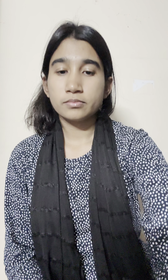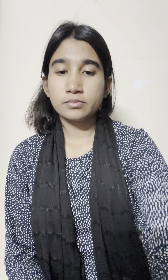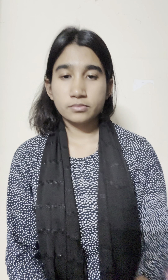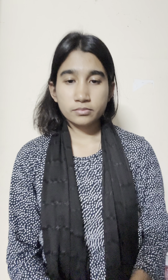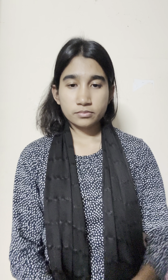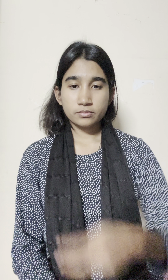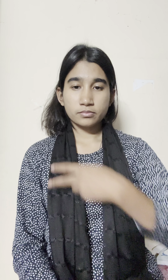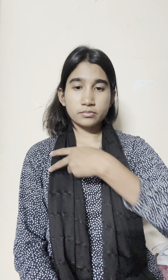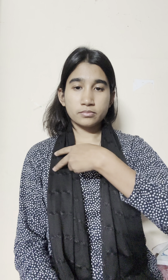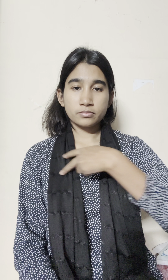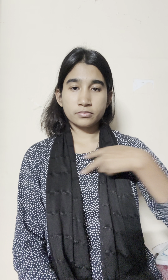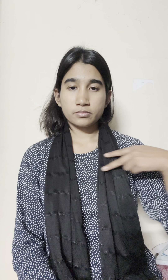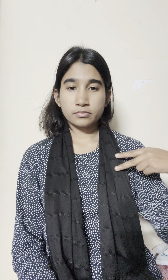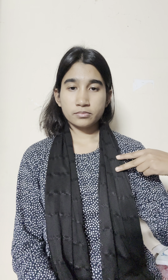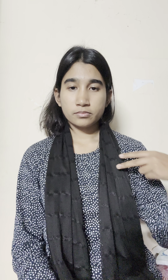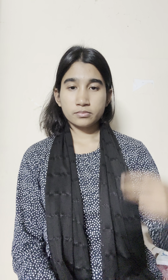নাম